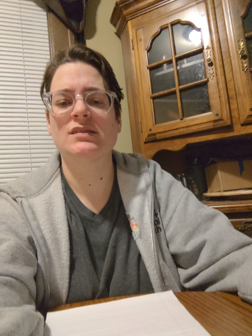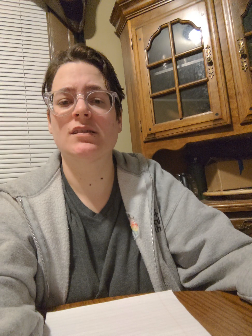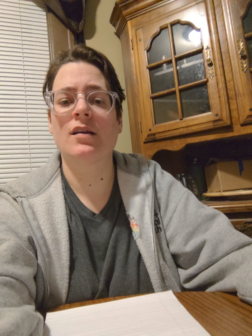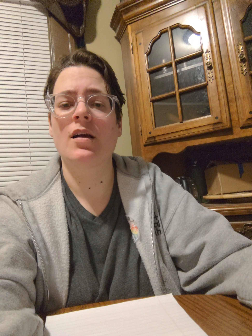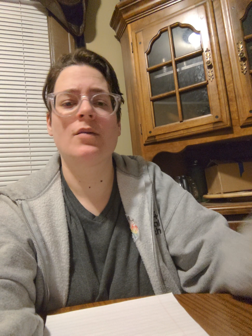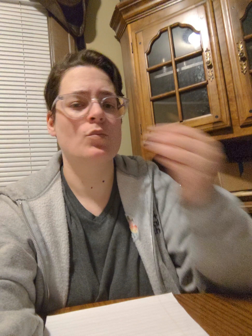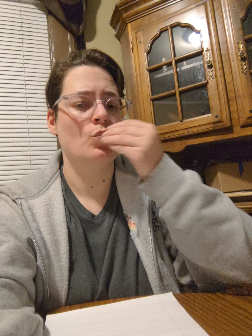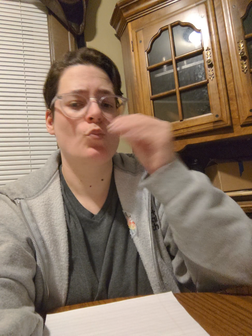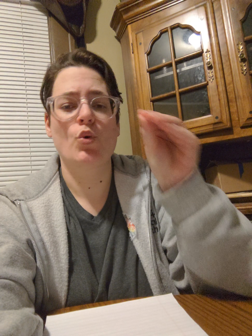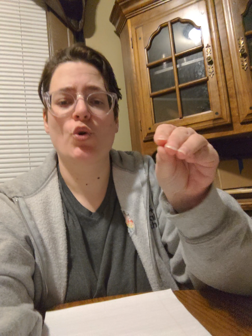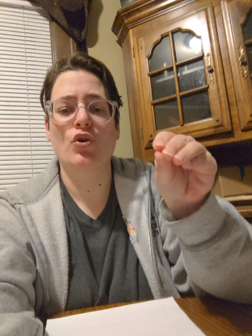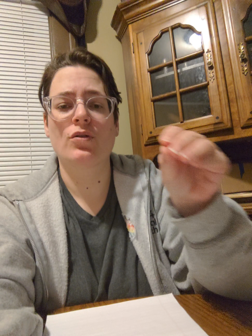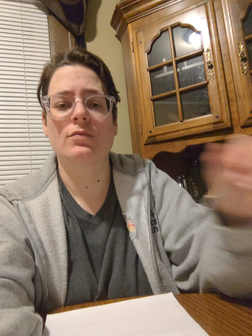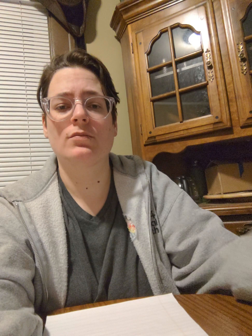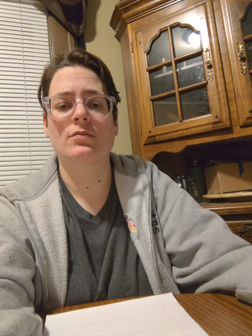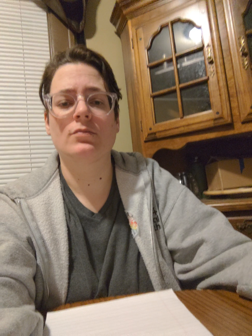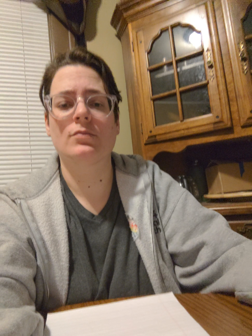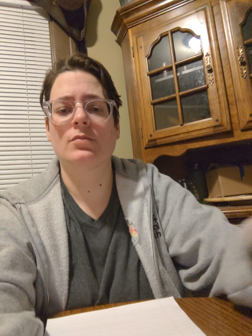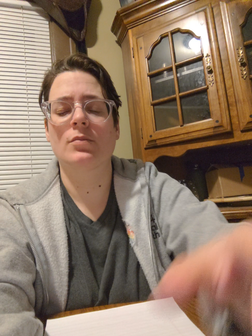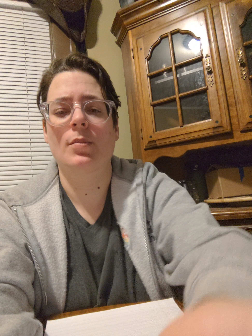kiss